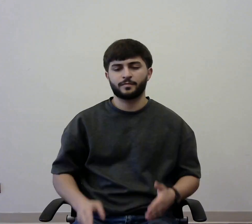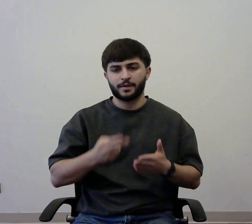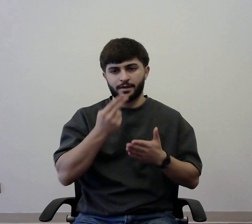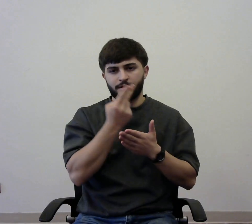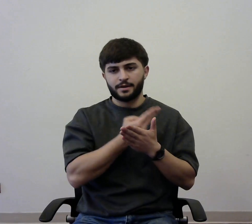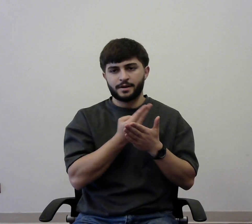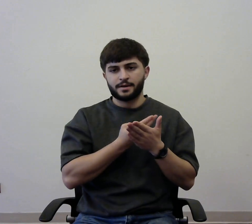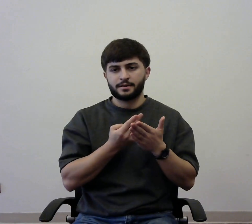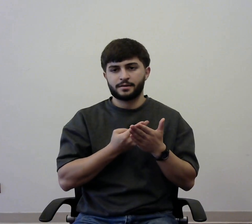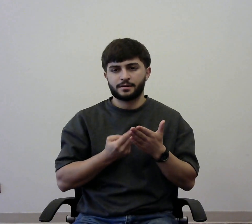rəsim